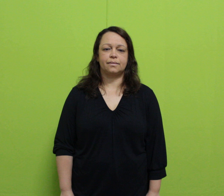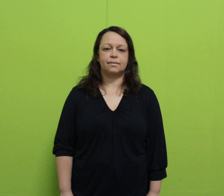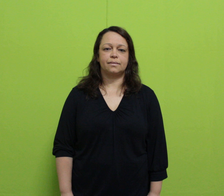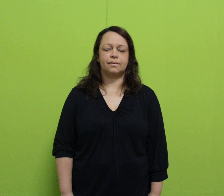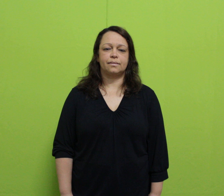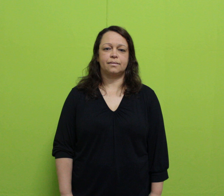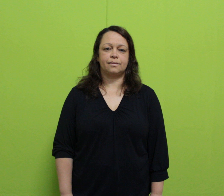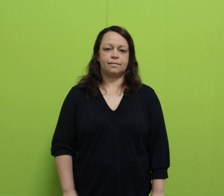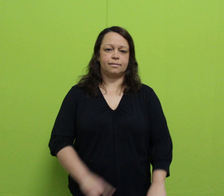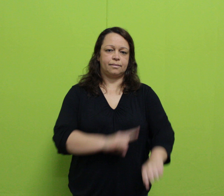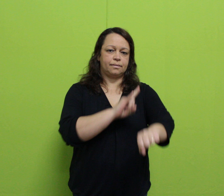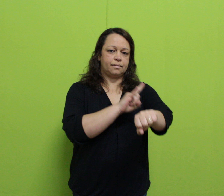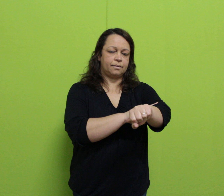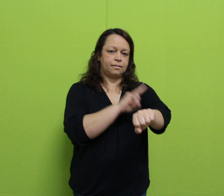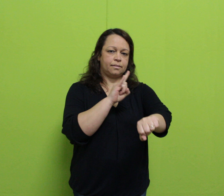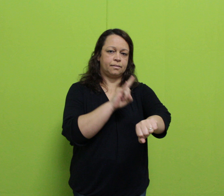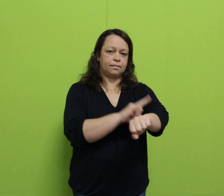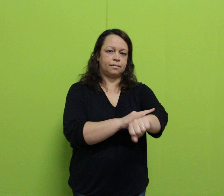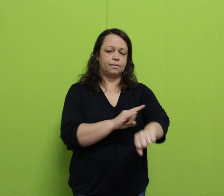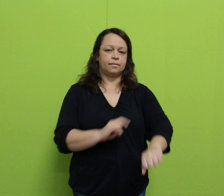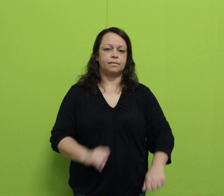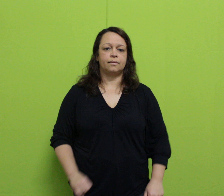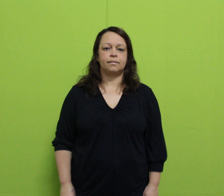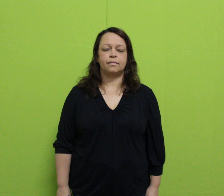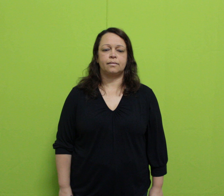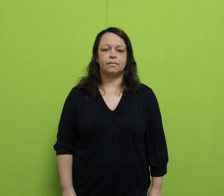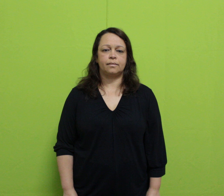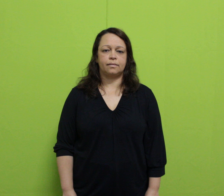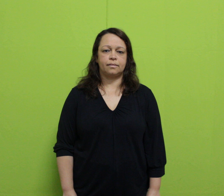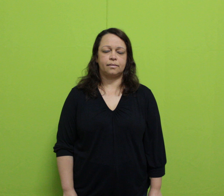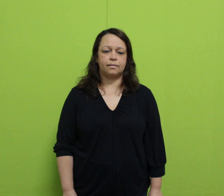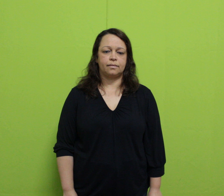banheiro